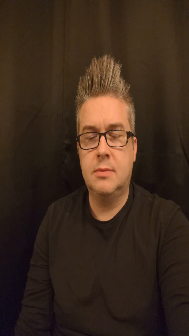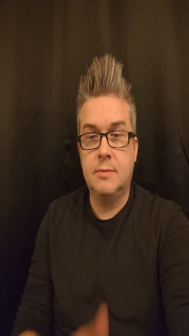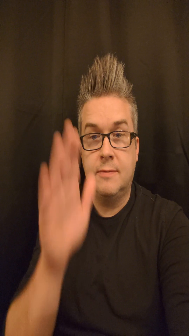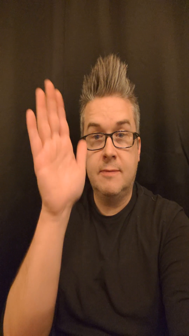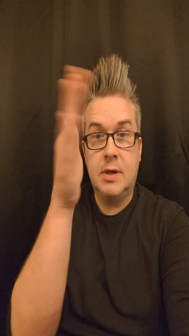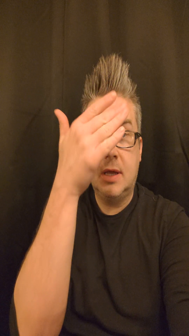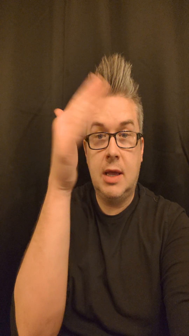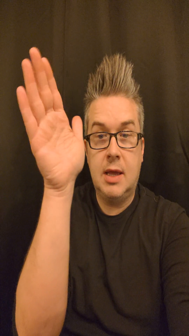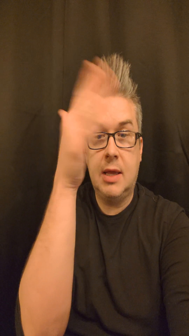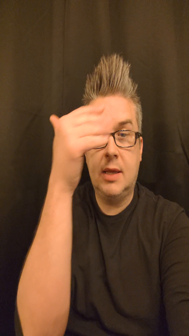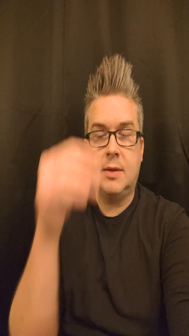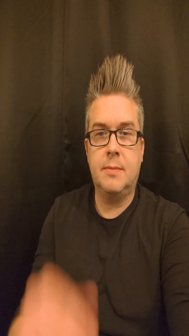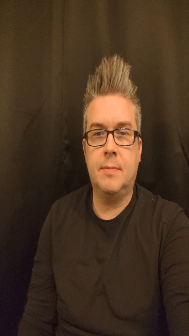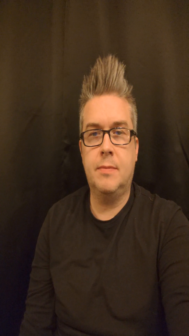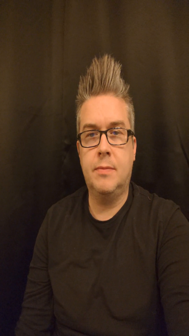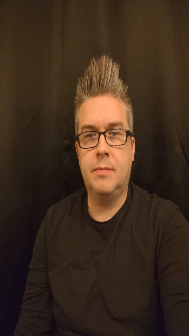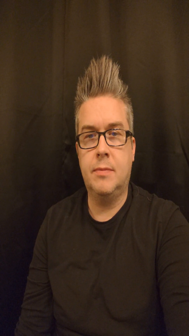flag